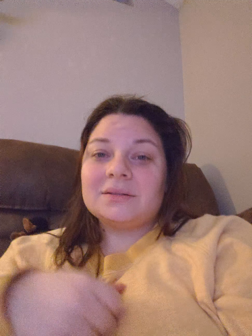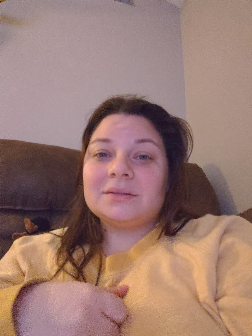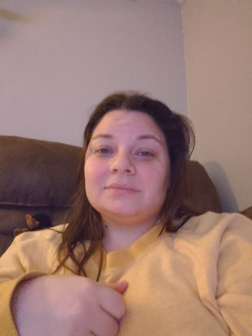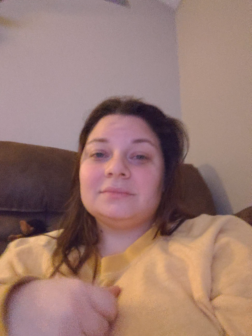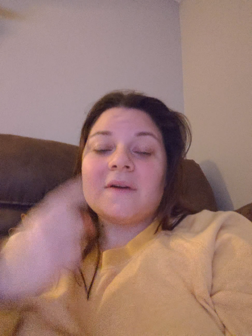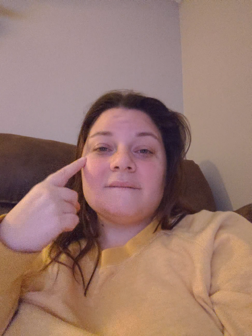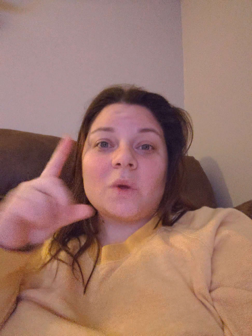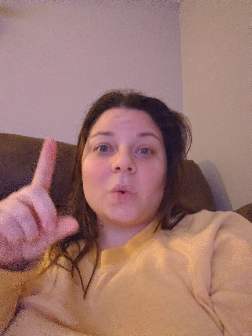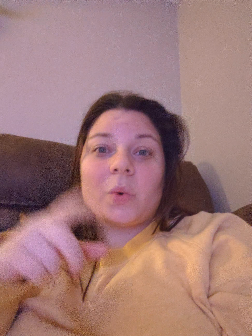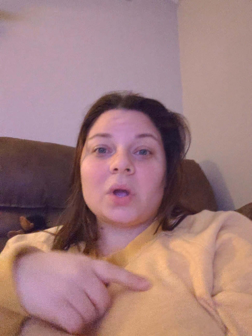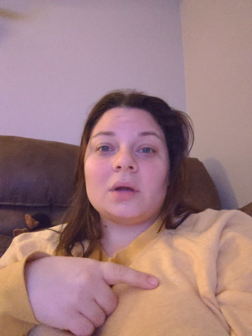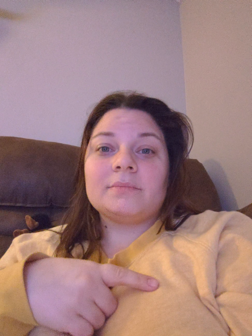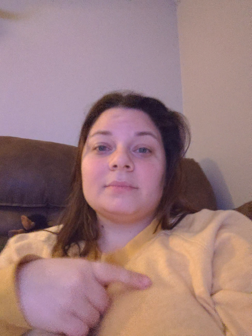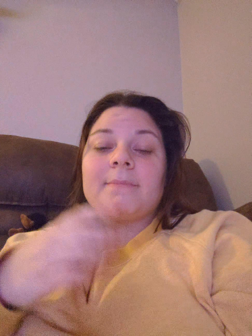for